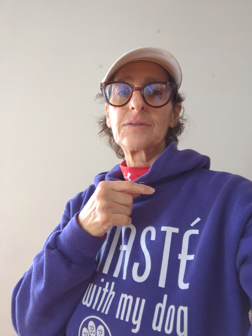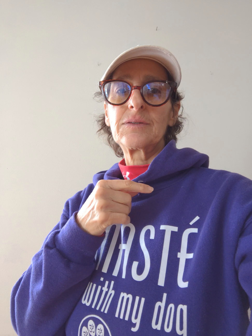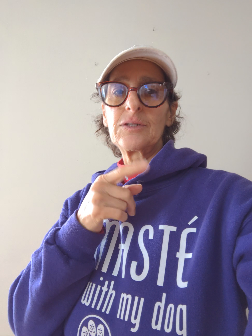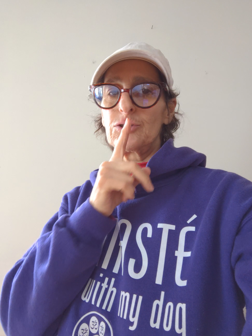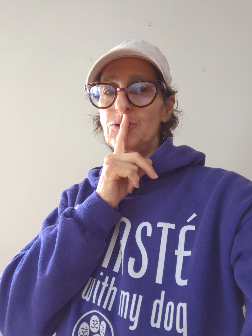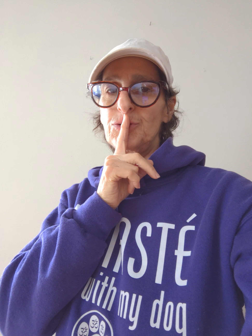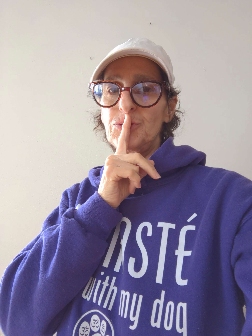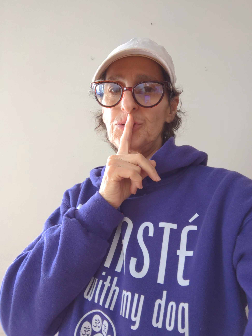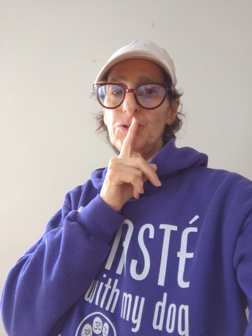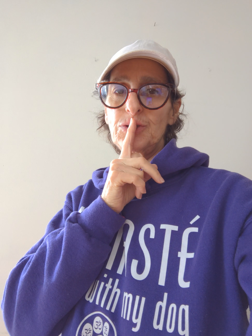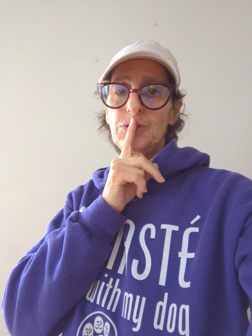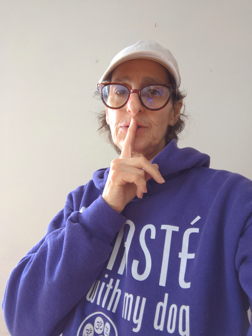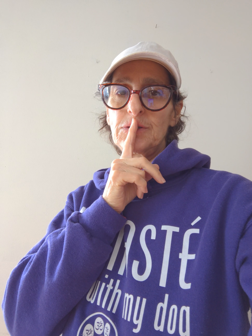shhh